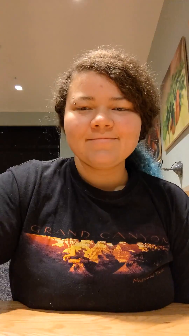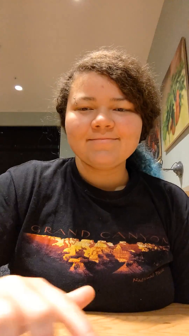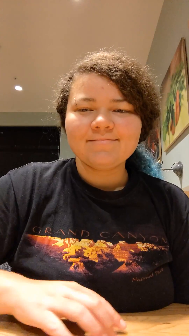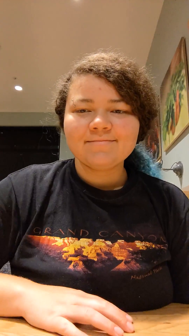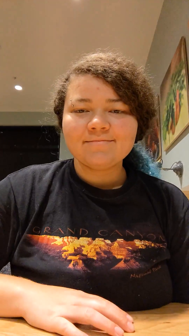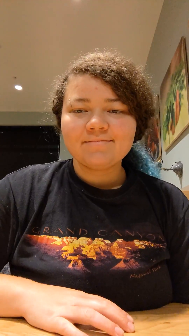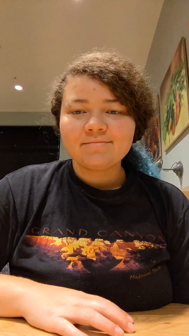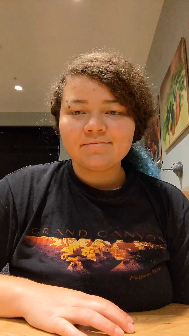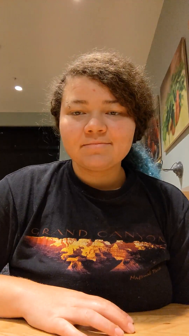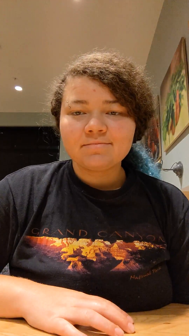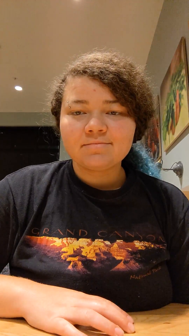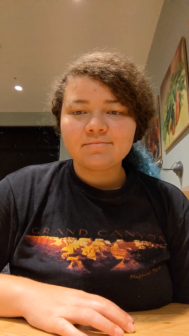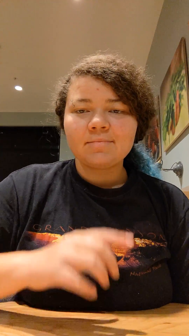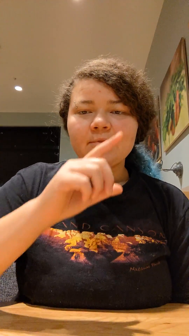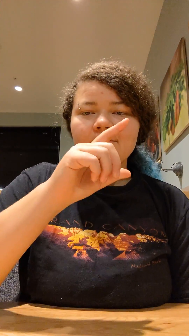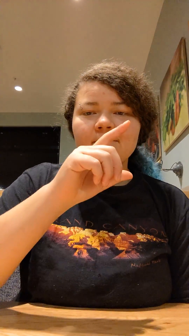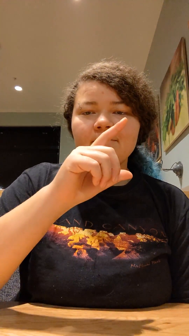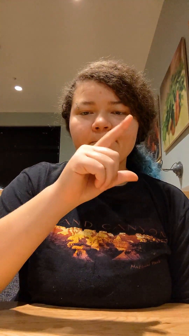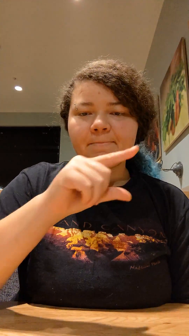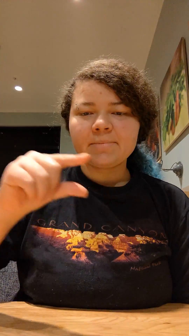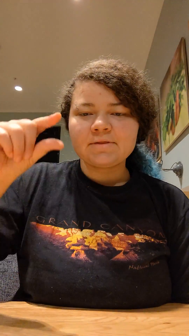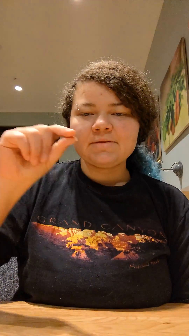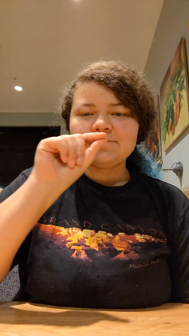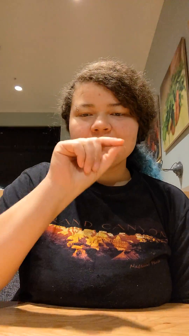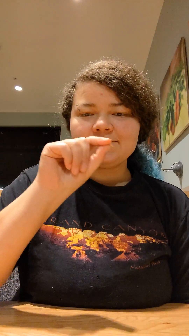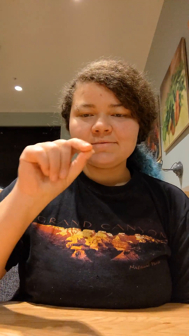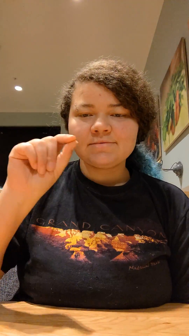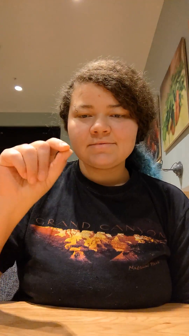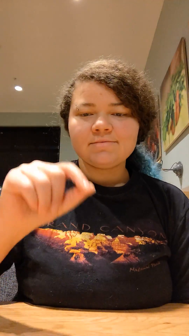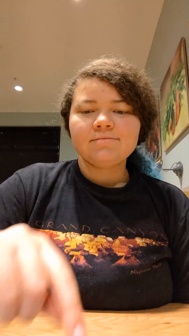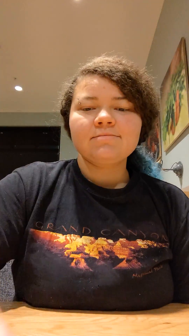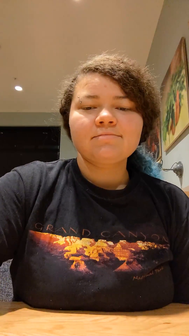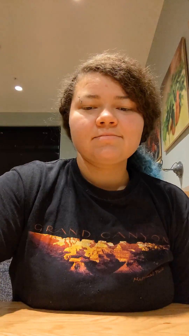peas